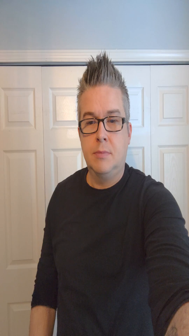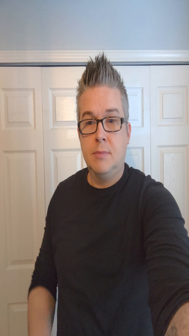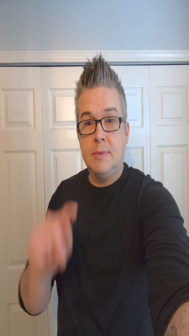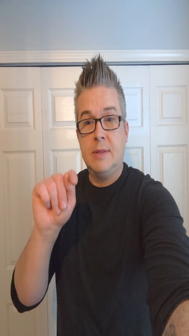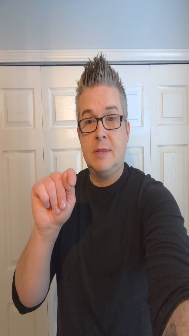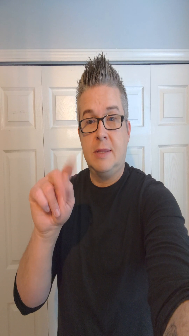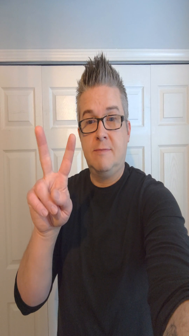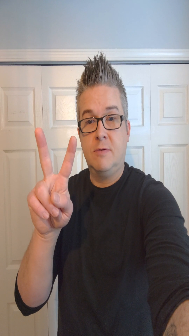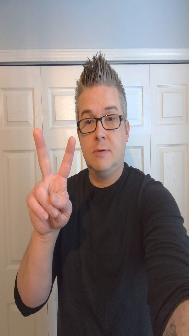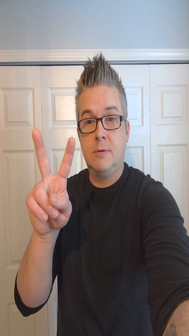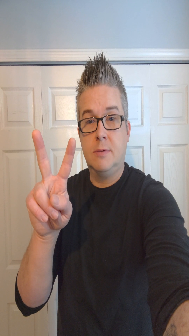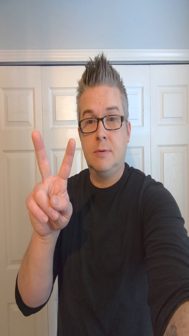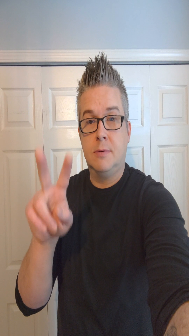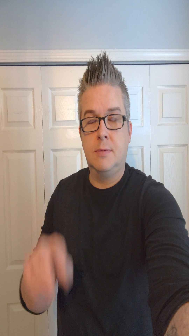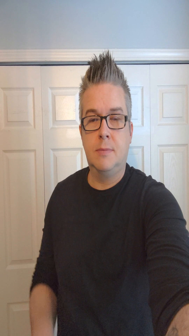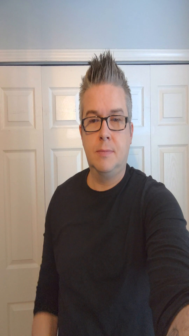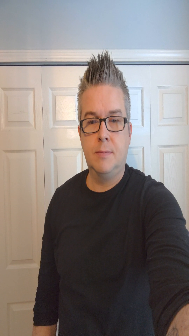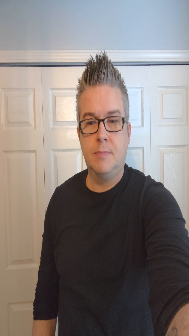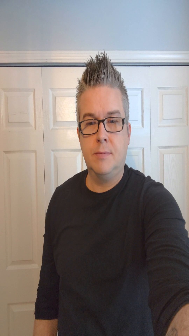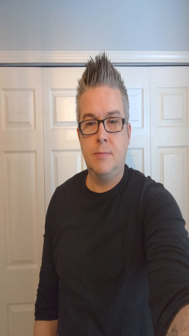TV